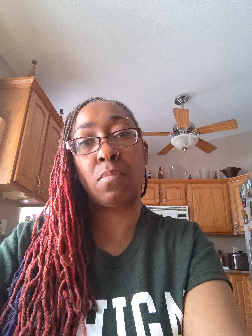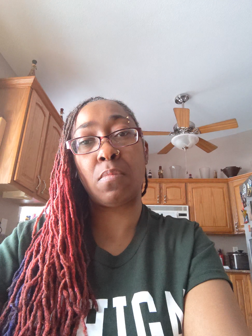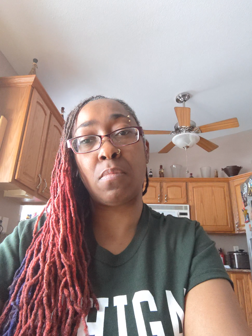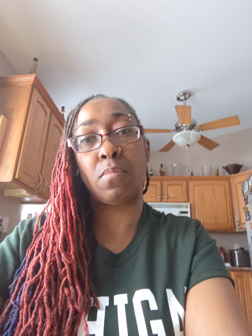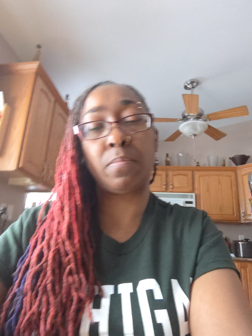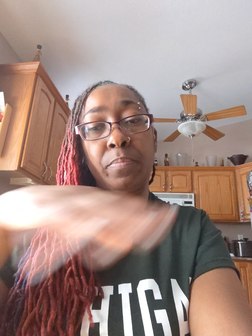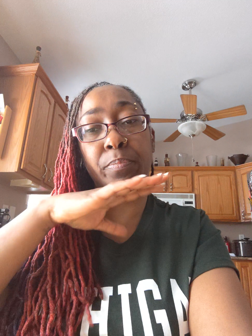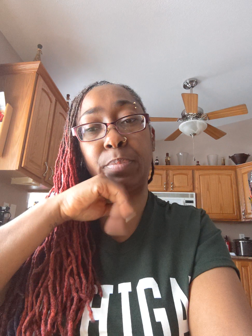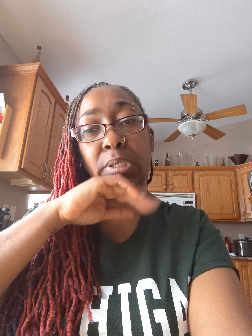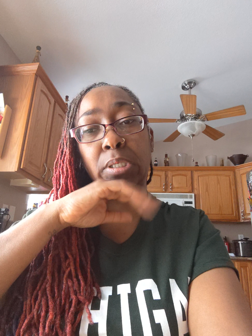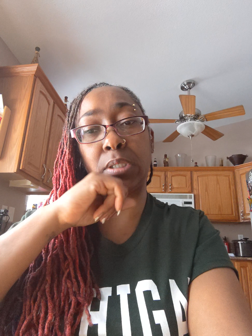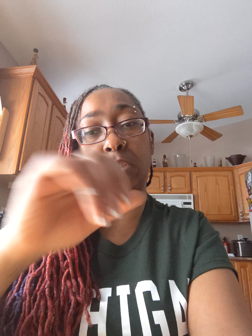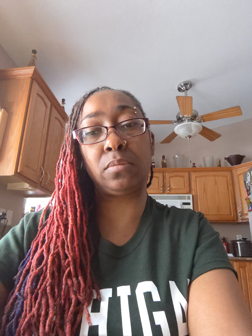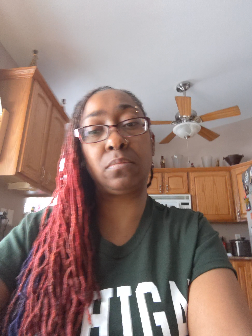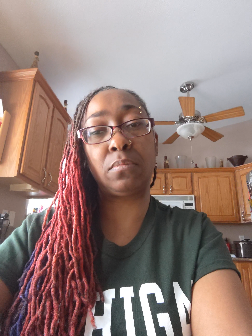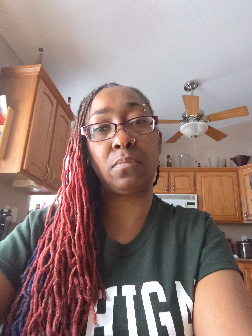pig